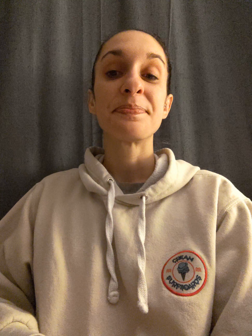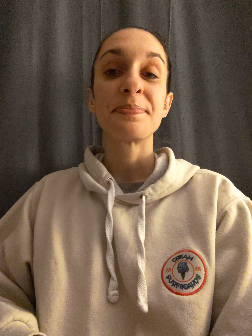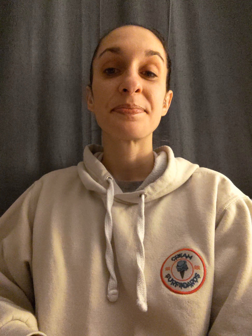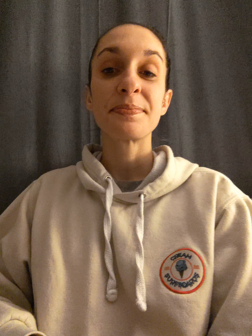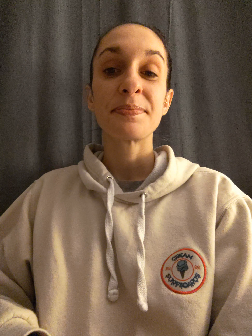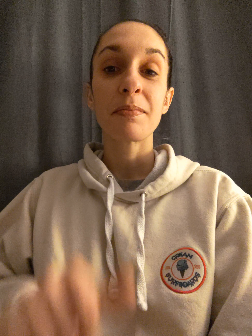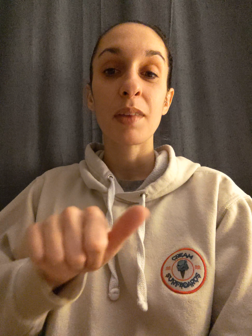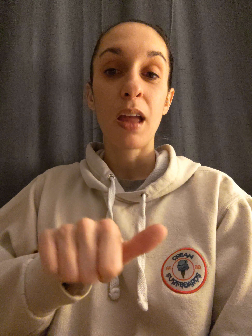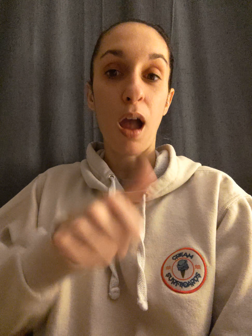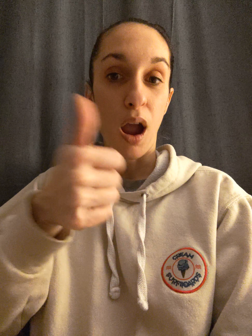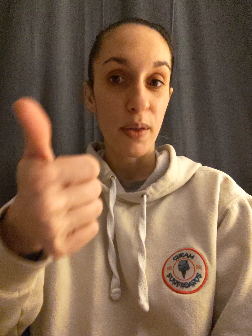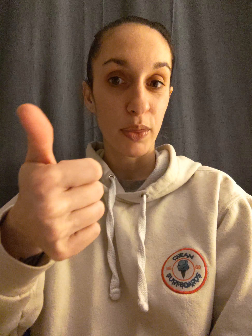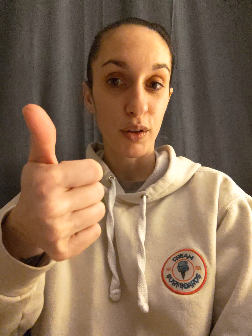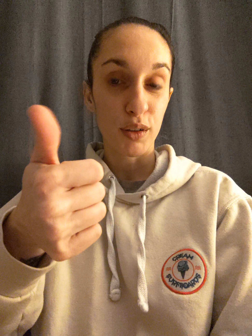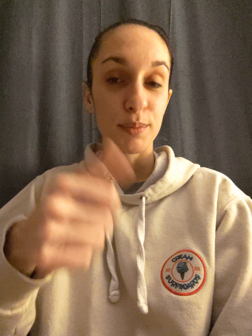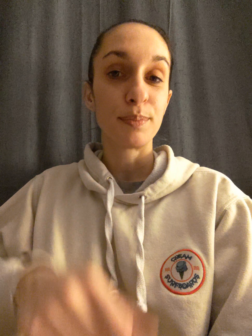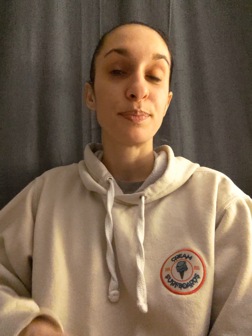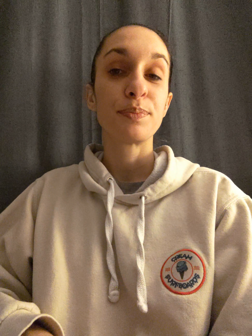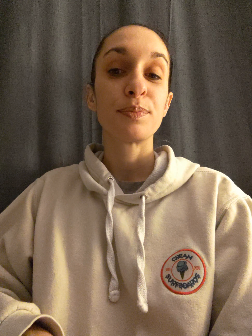another